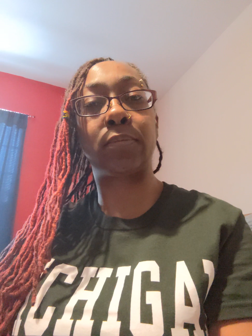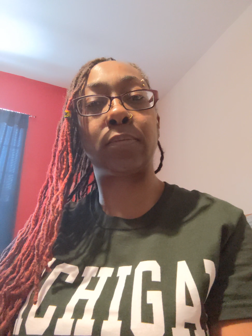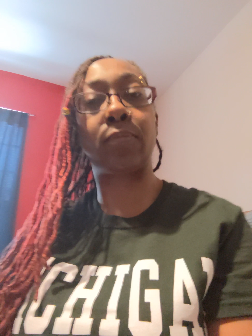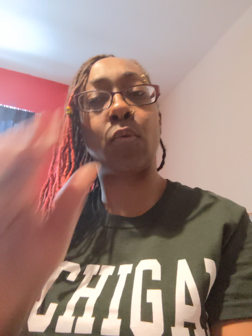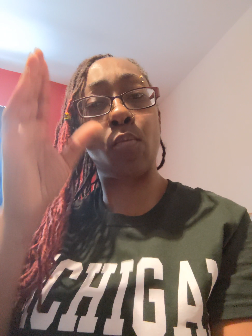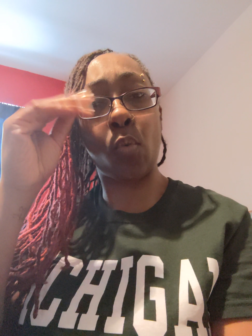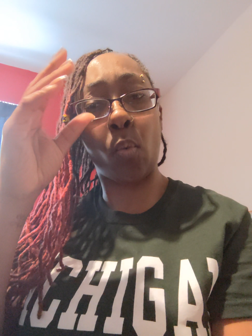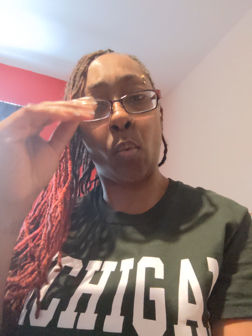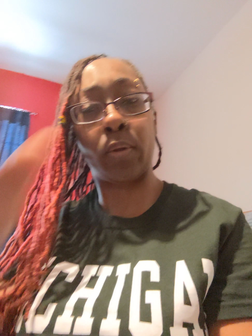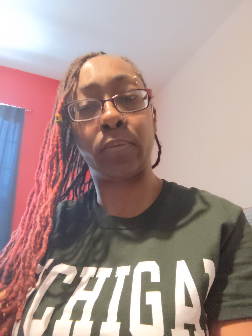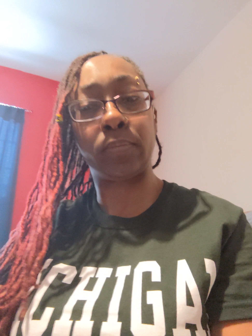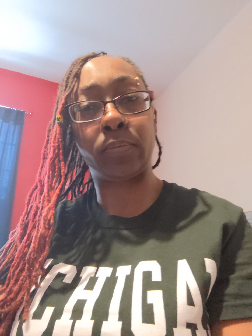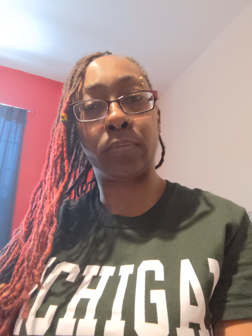boy